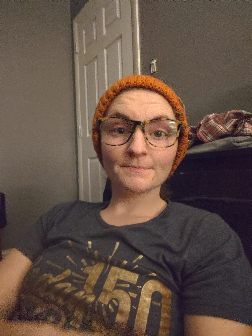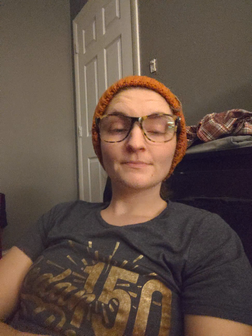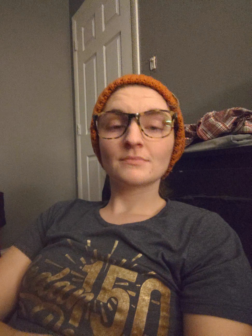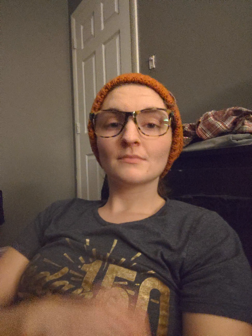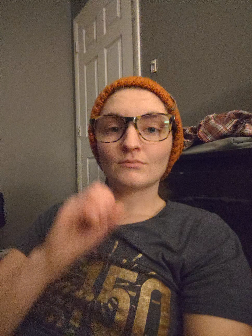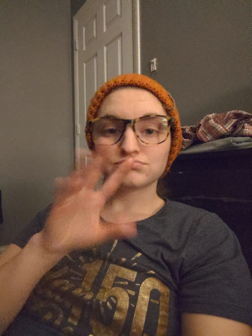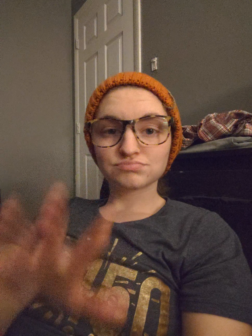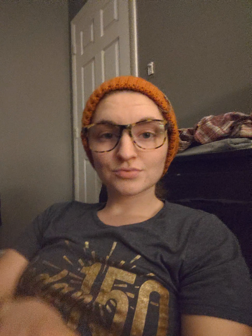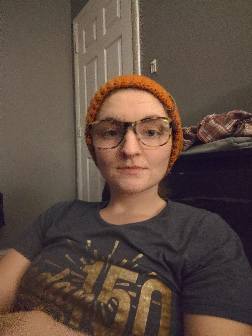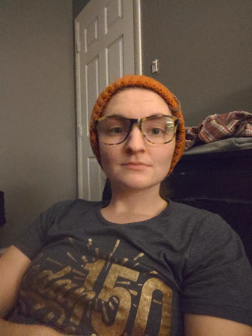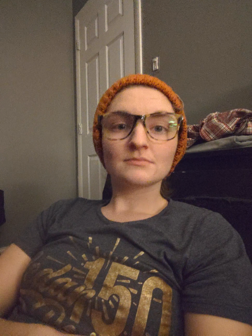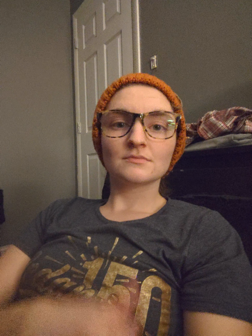blow